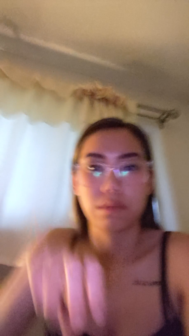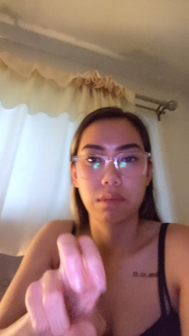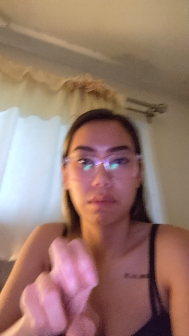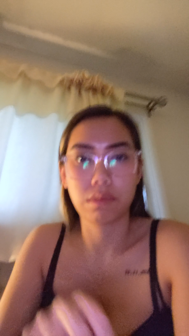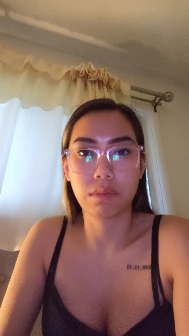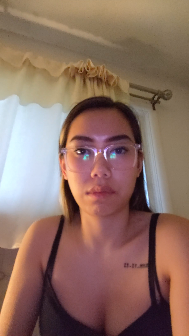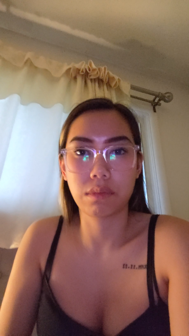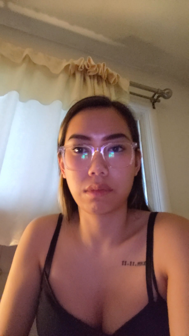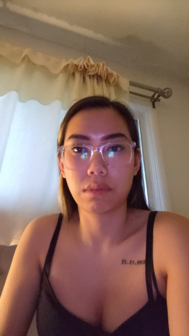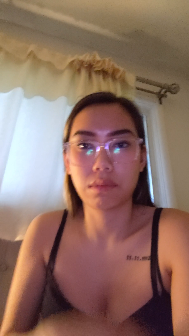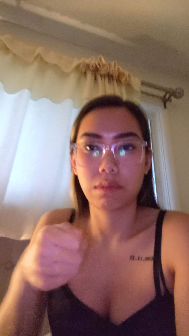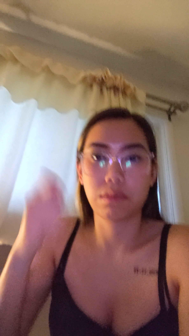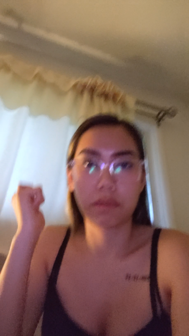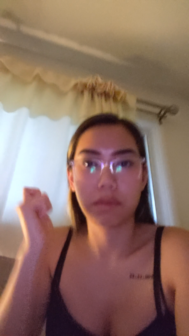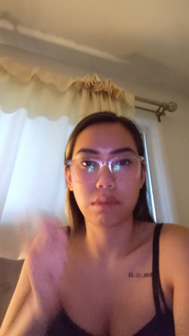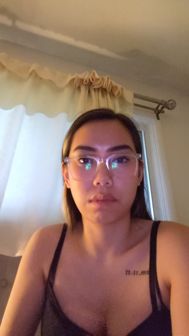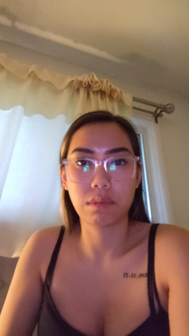pull